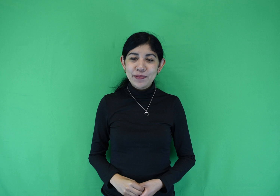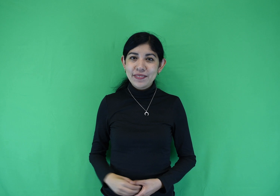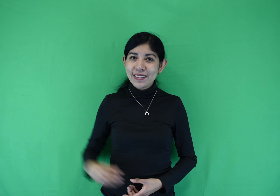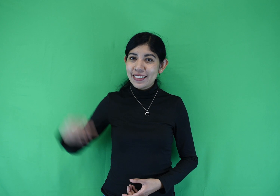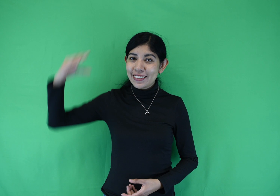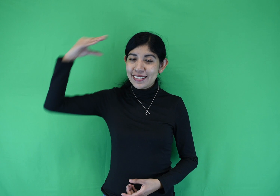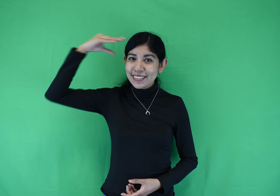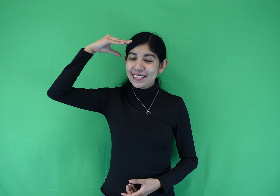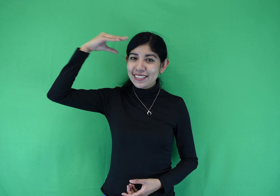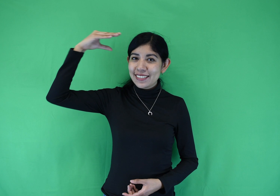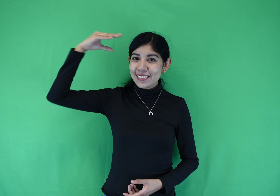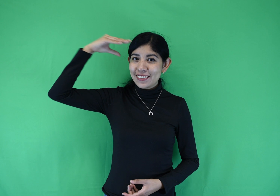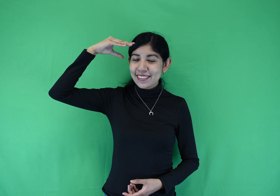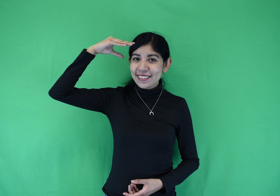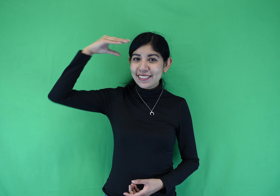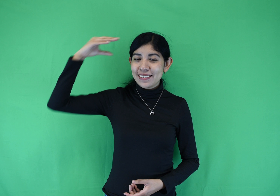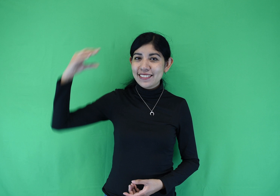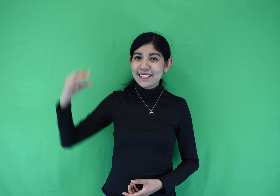conocer